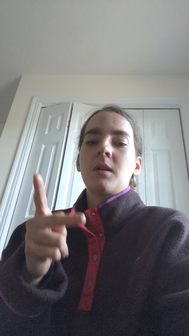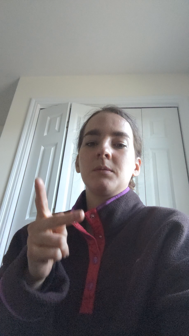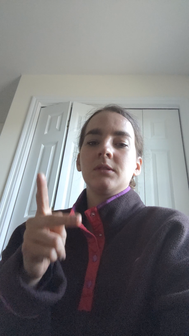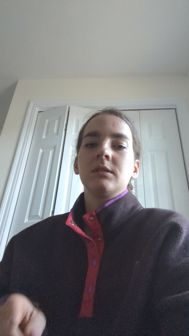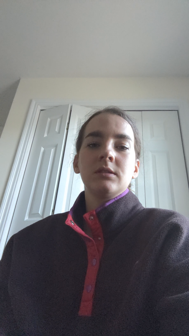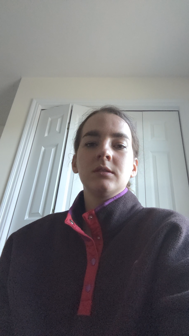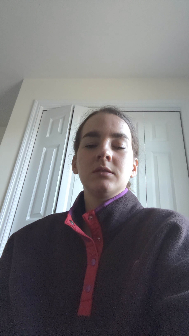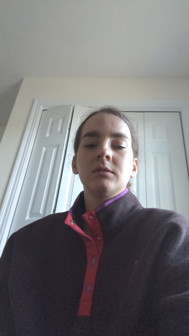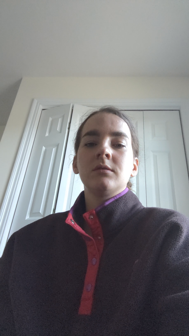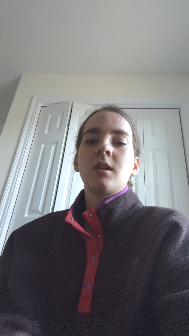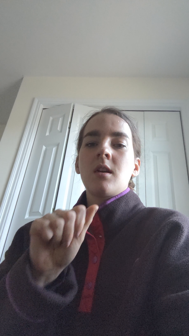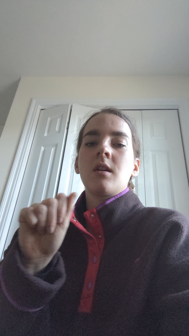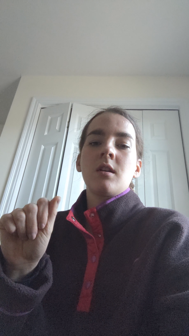a